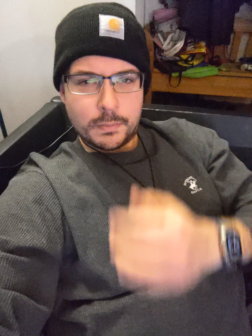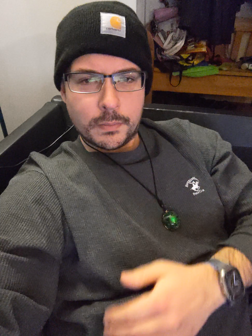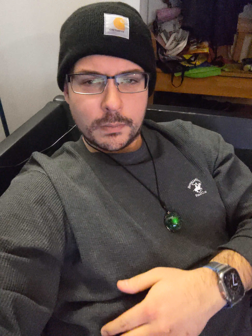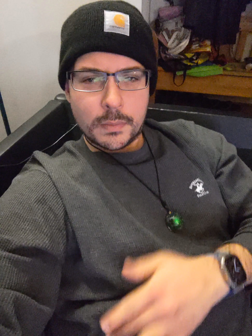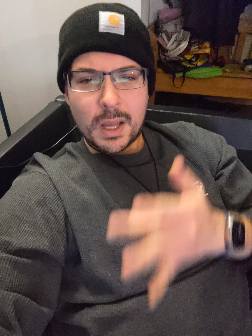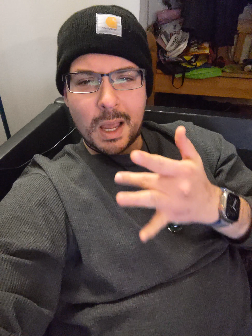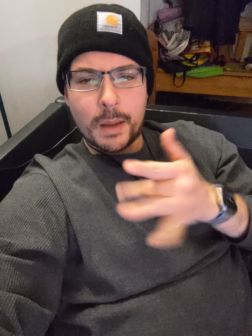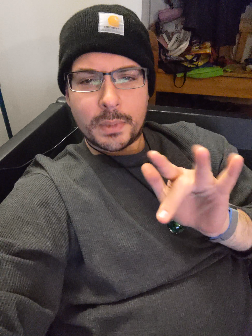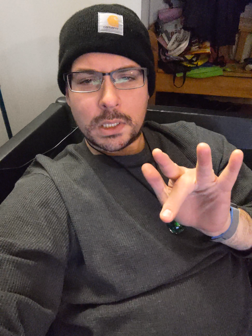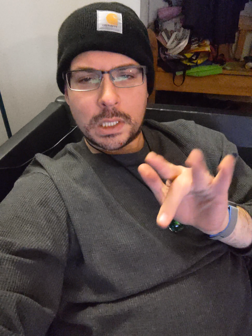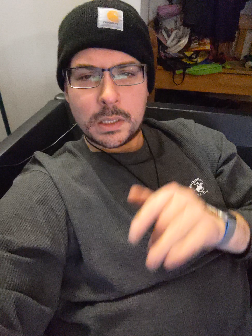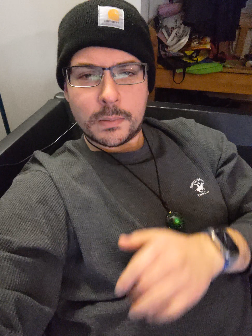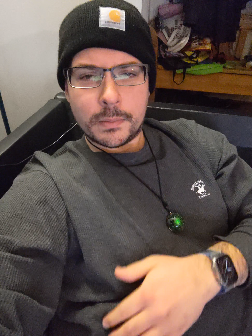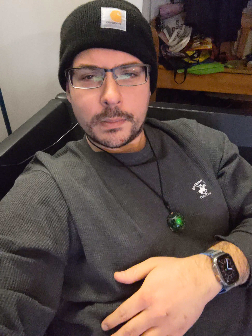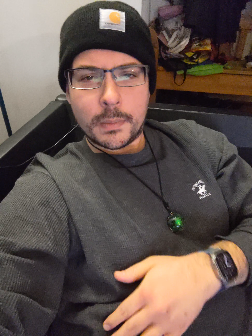empty